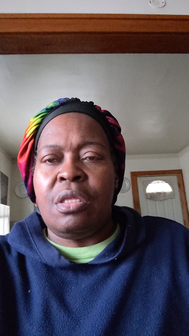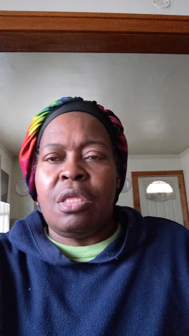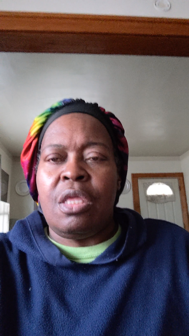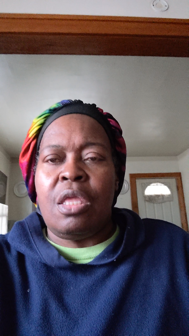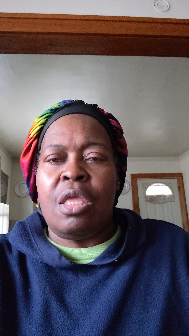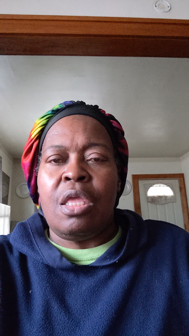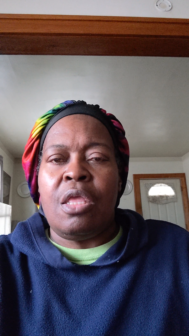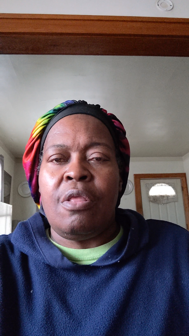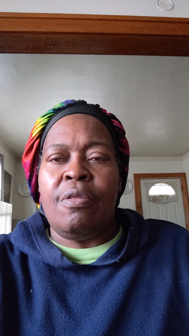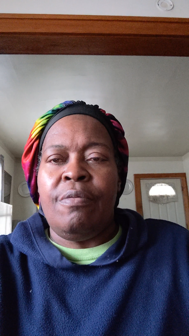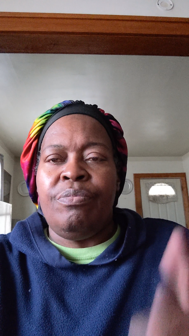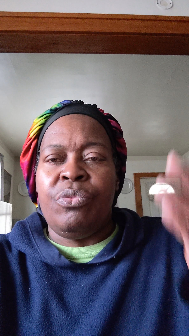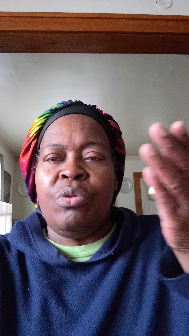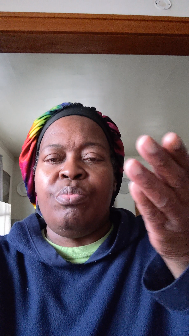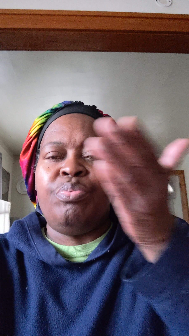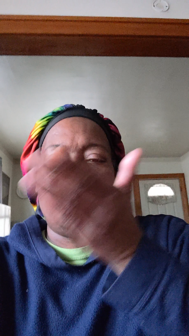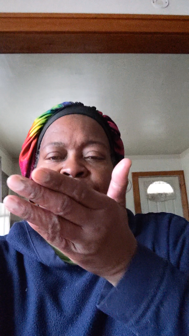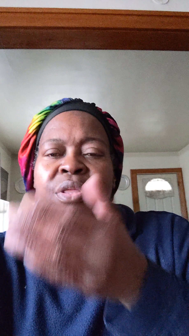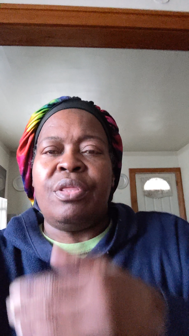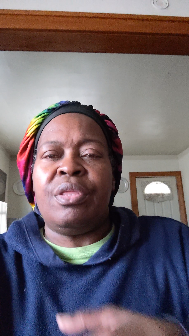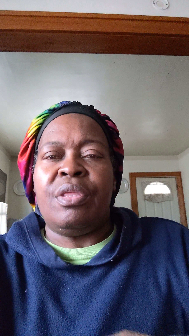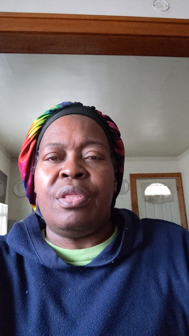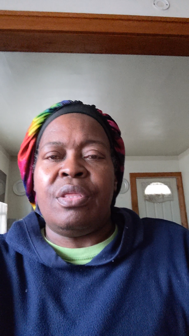bring